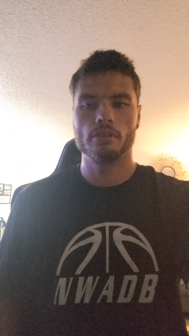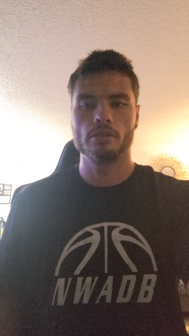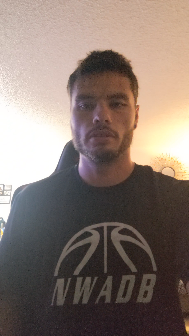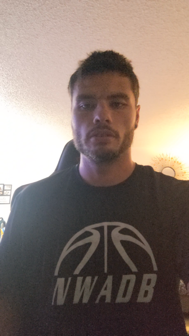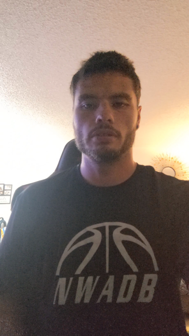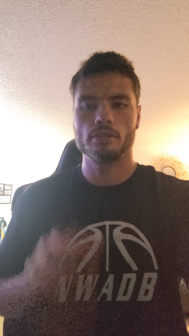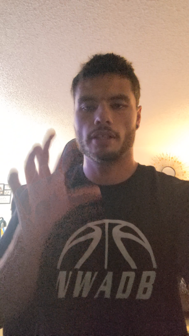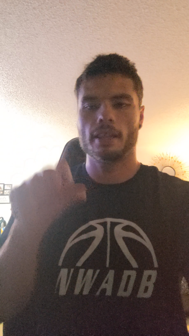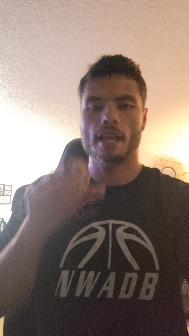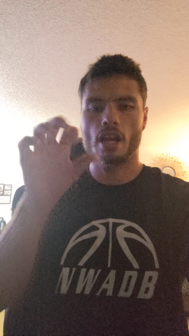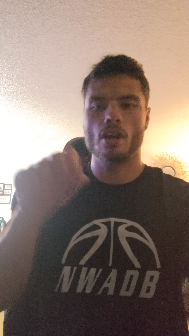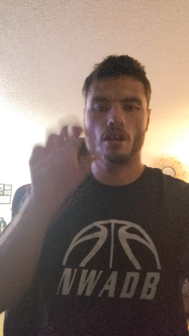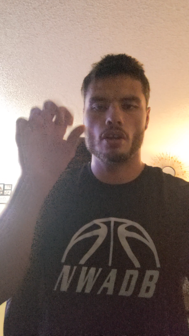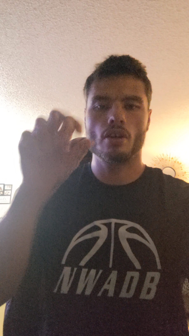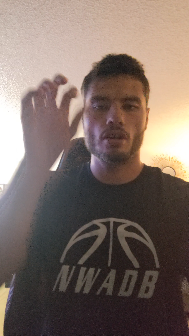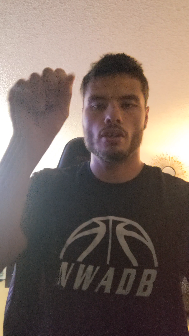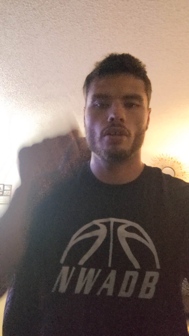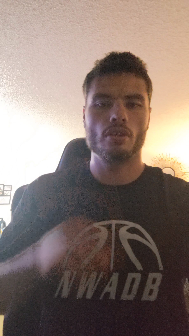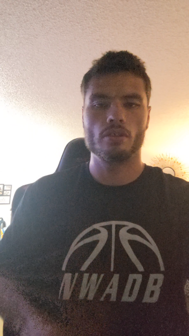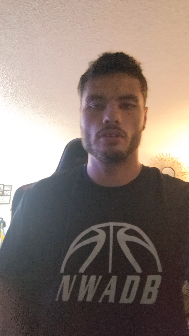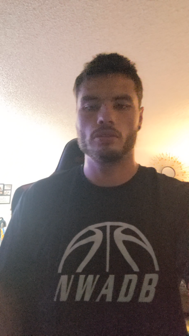ladder